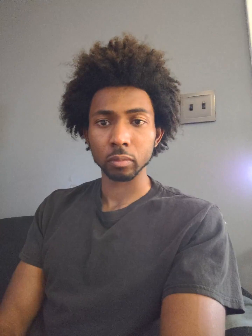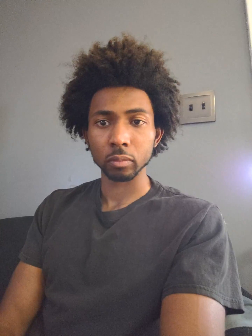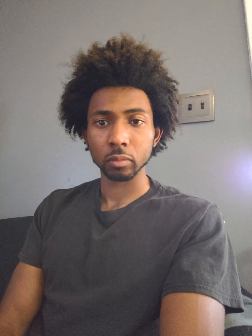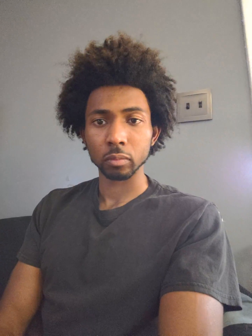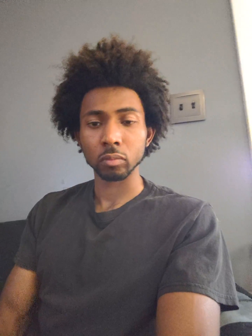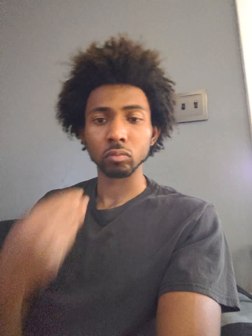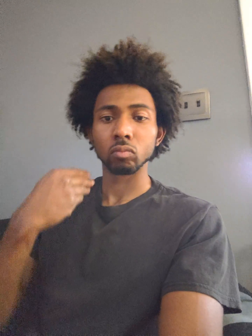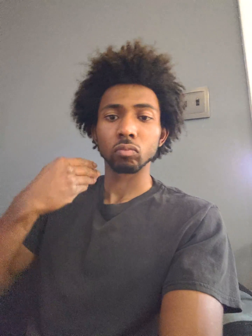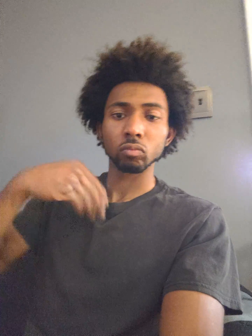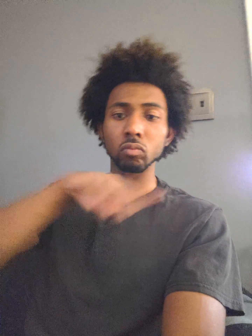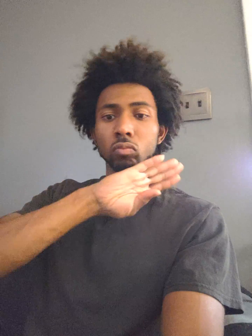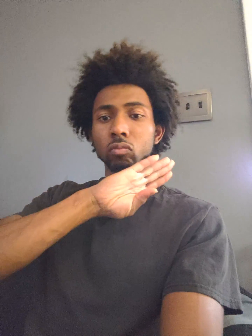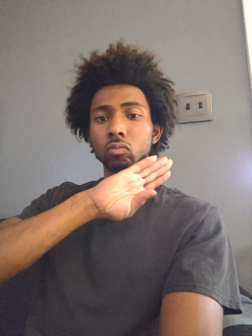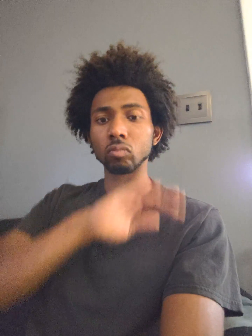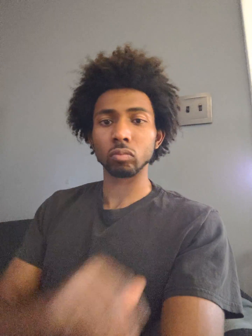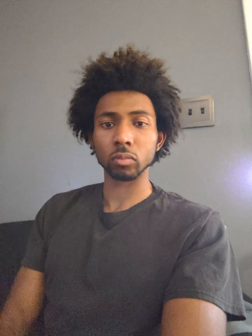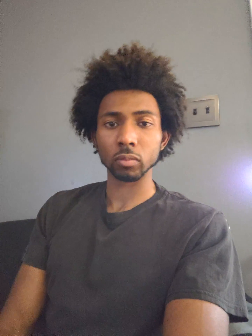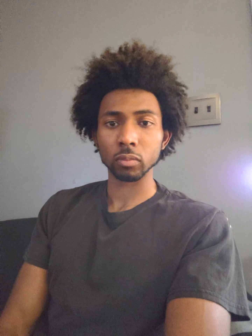scarf